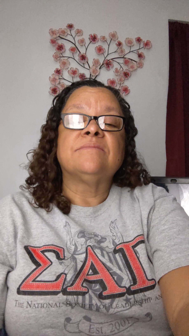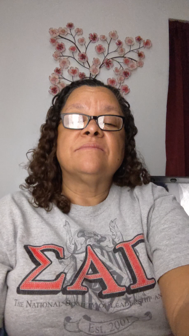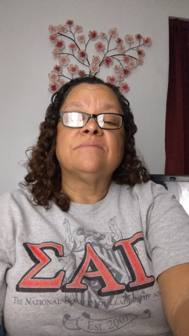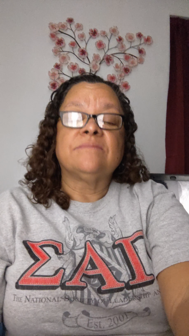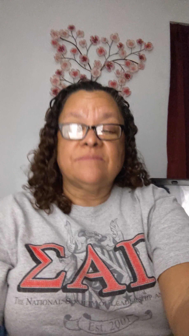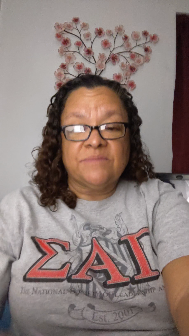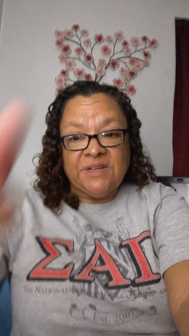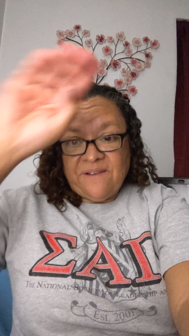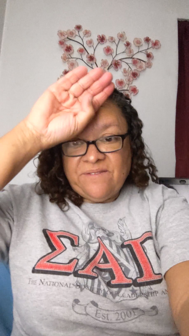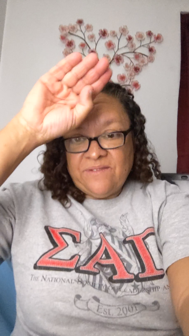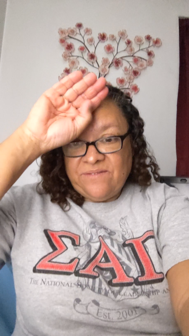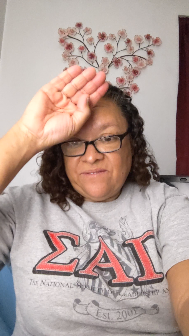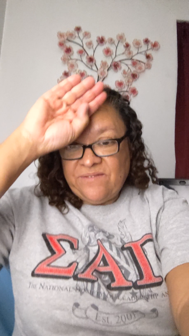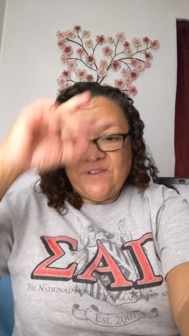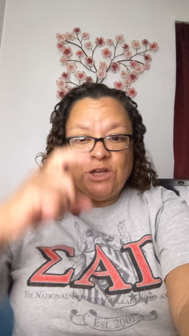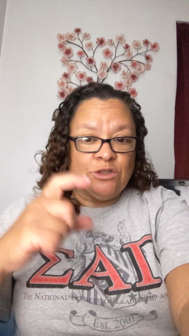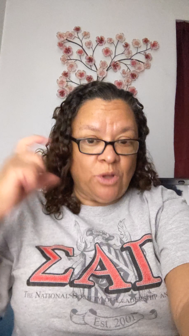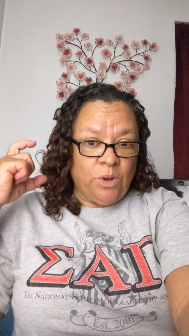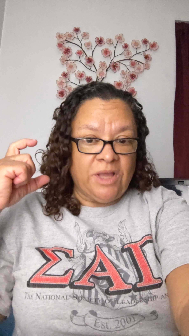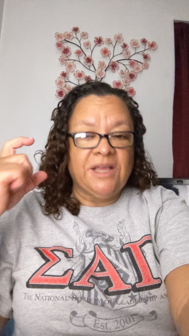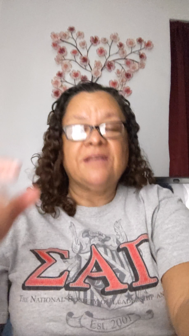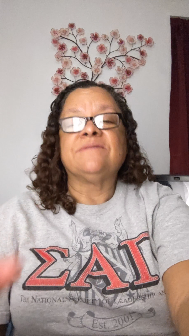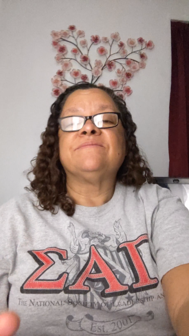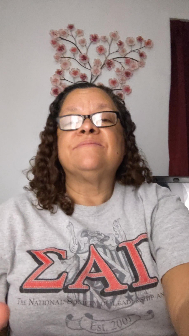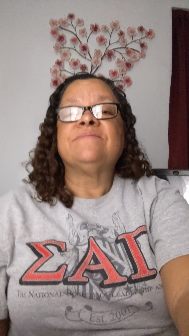fire truck